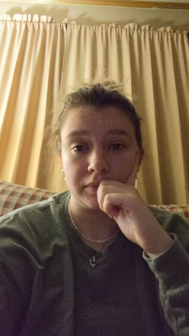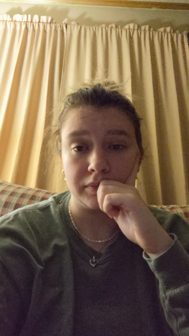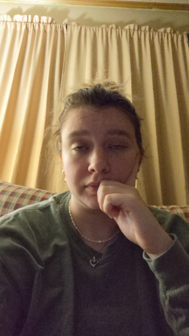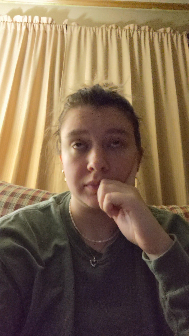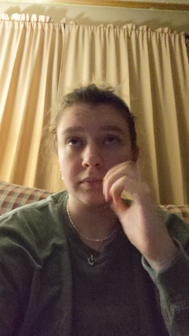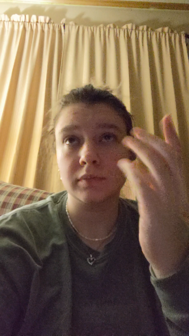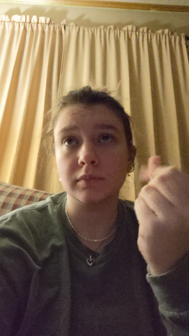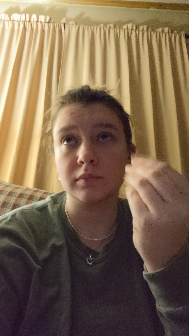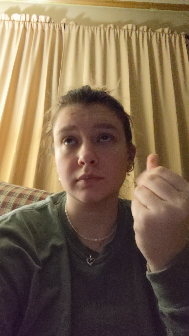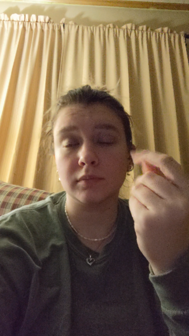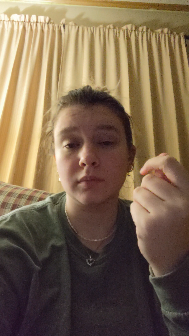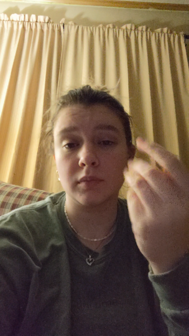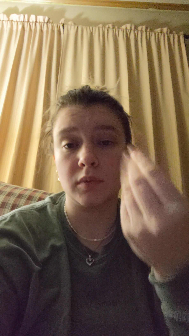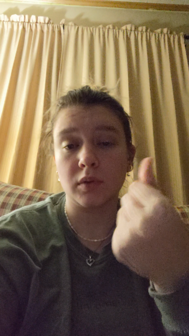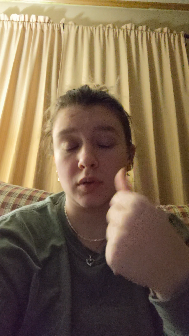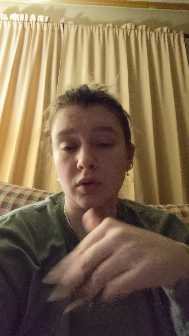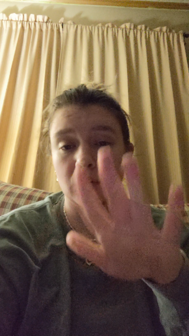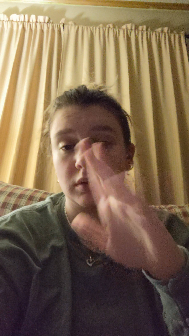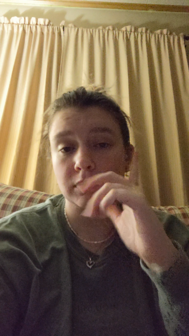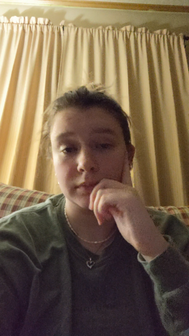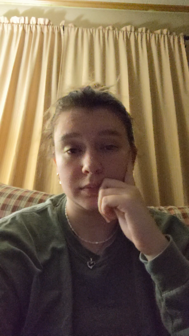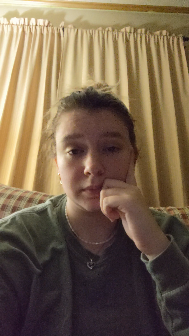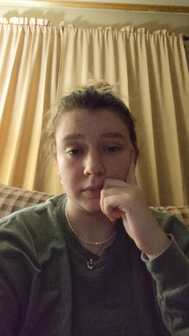garden